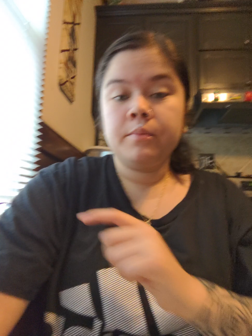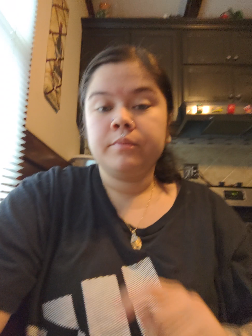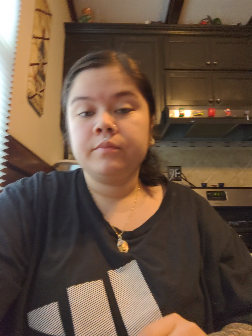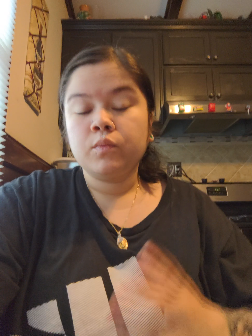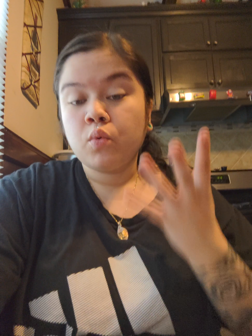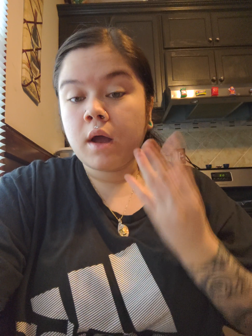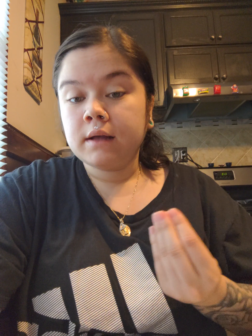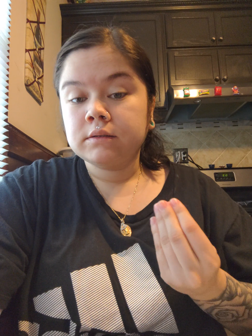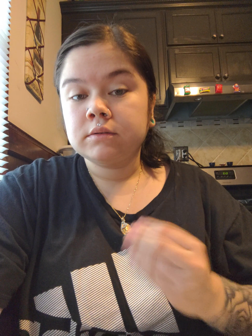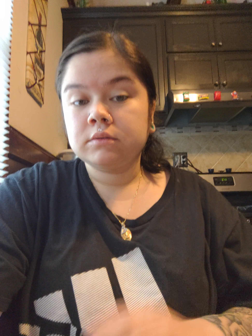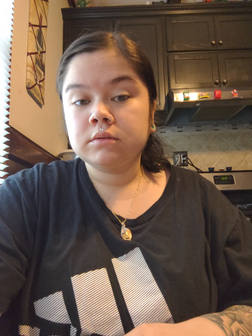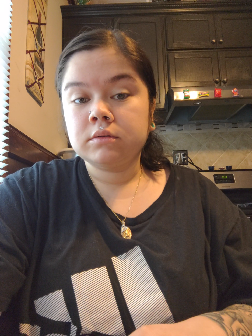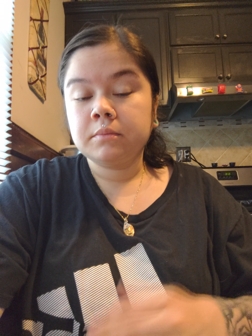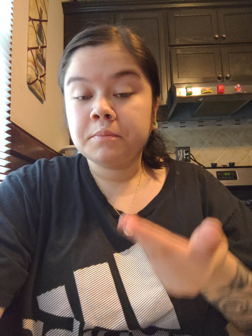wet